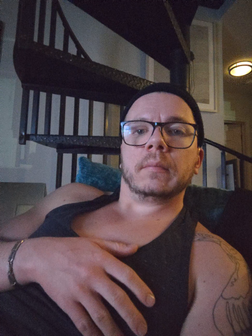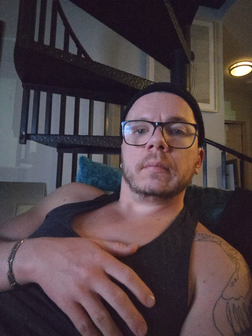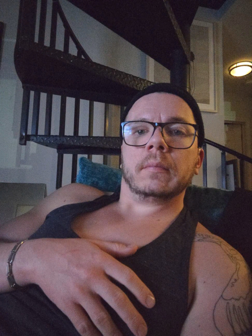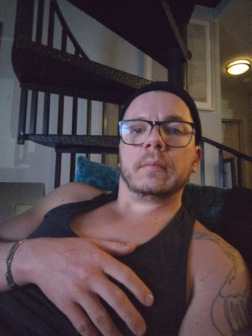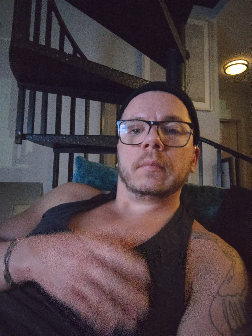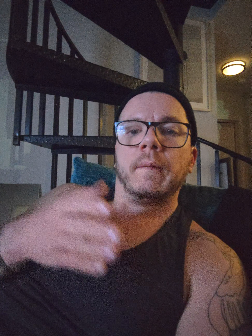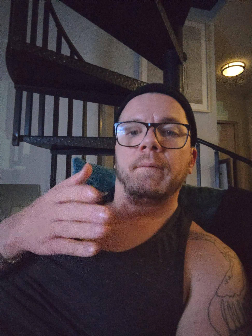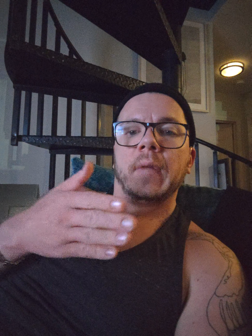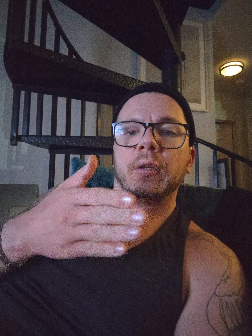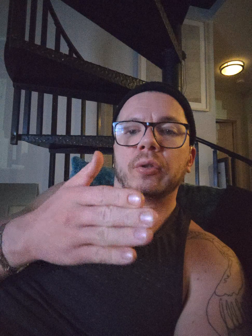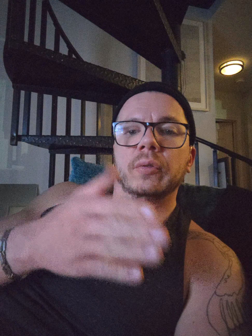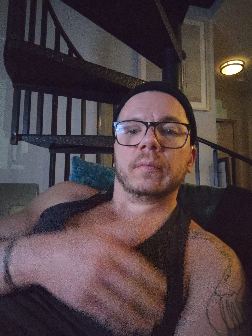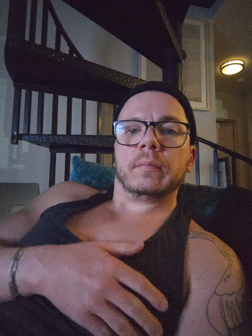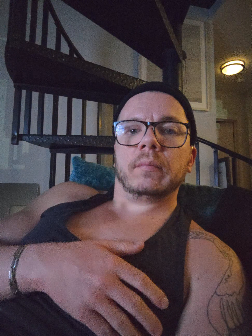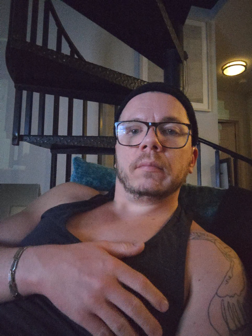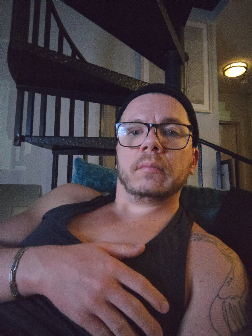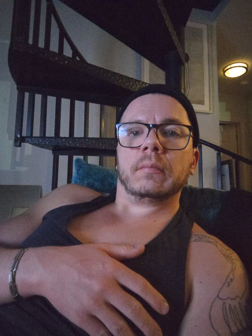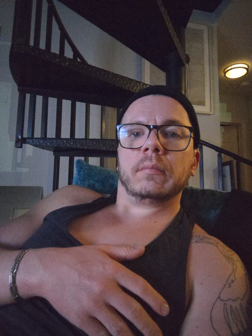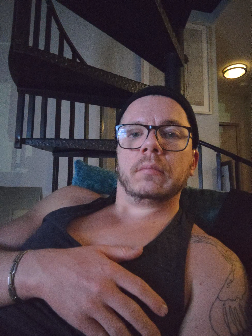fish